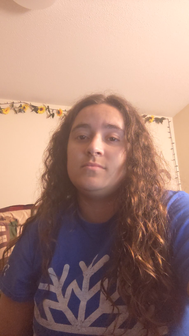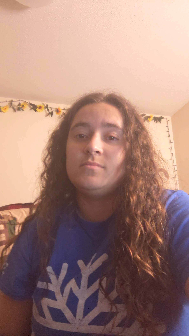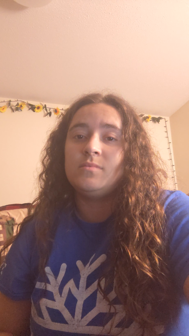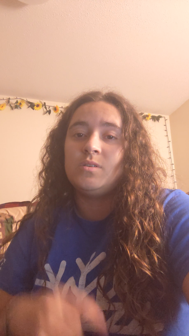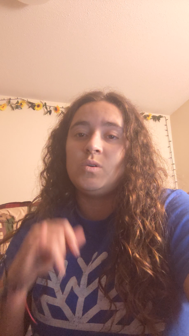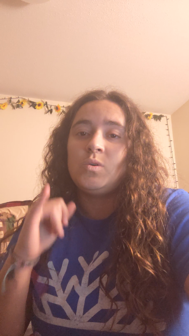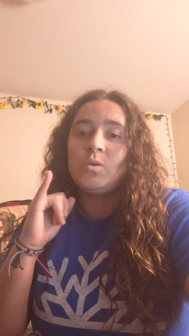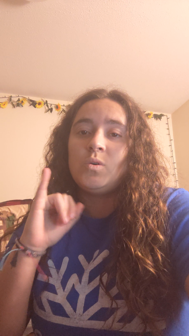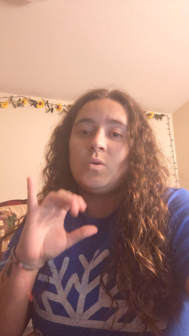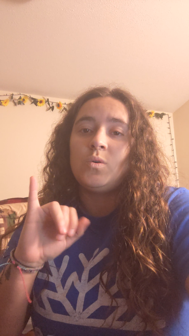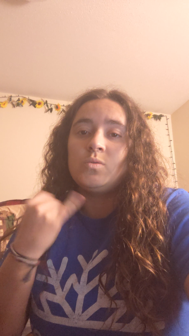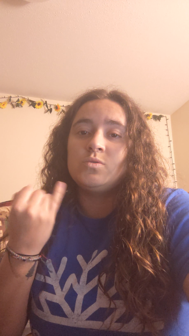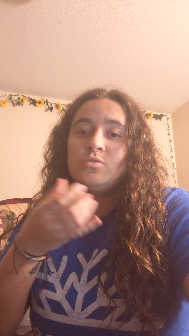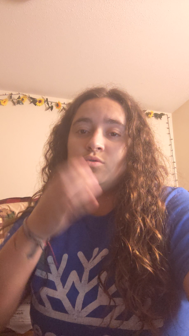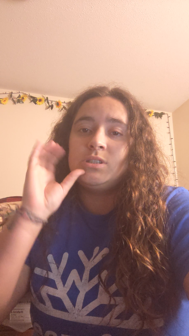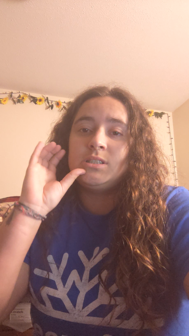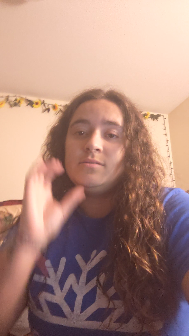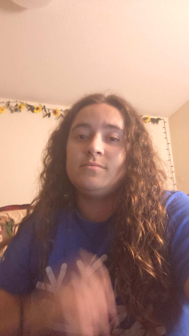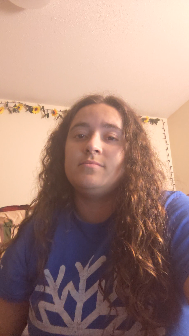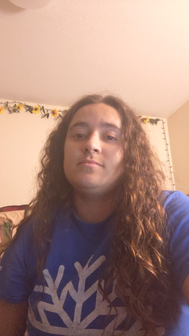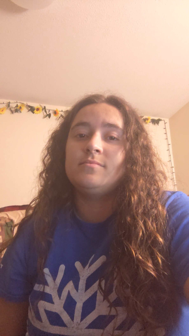juice